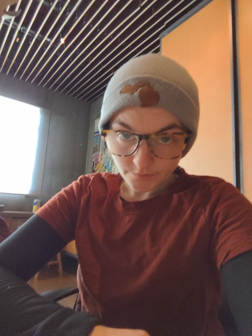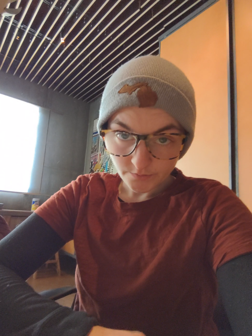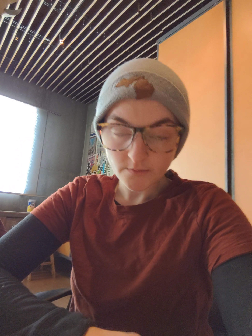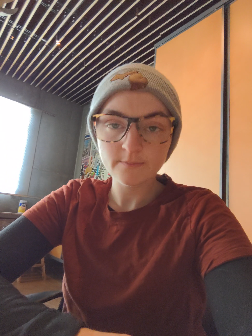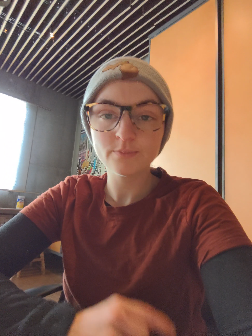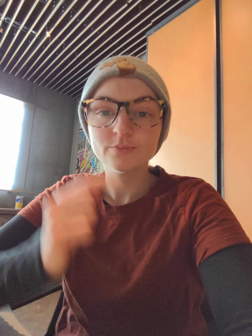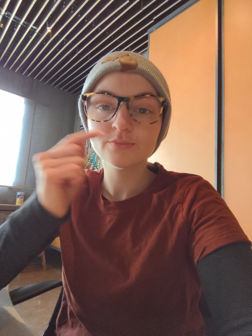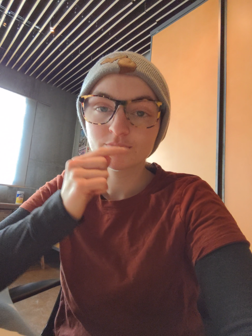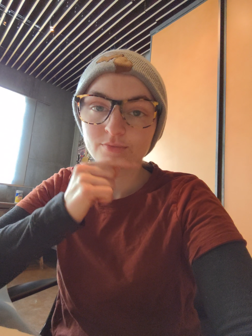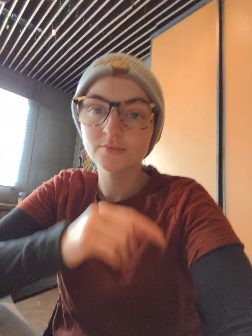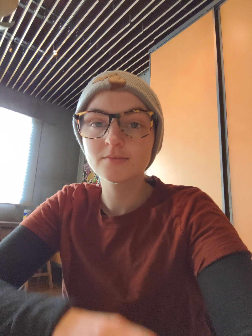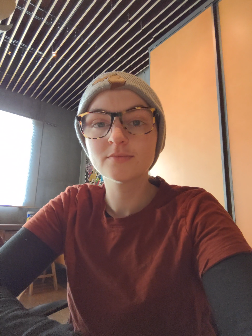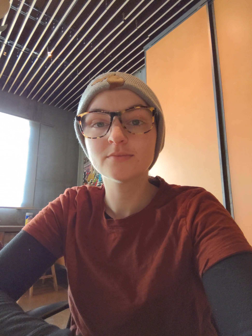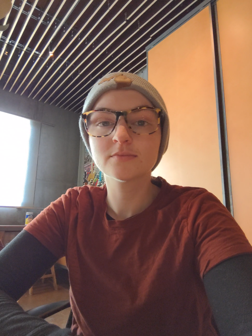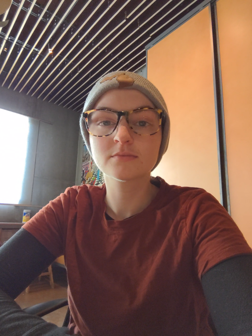toothbrush